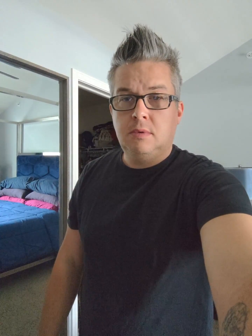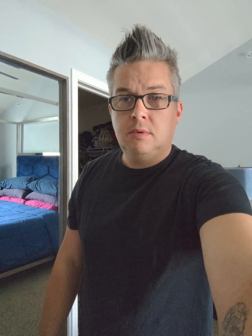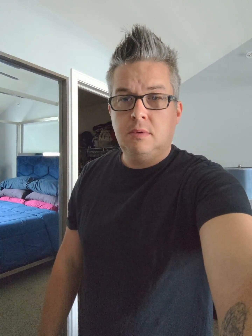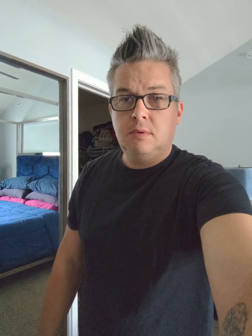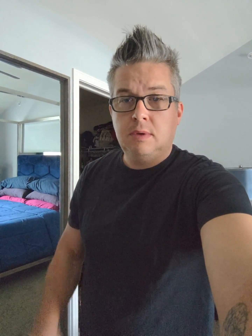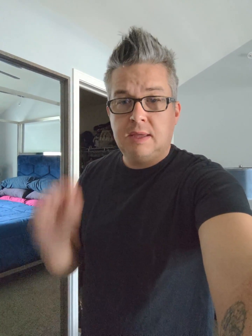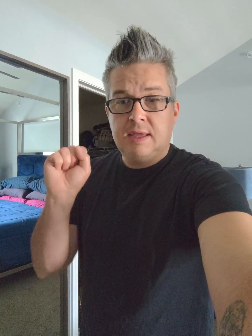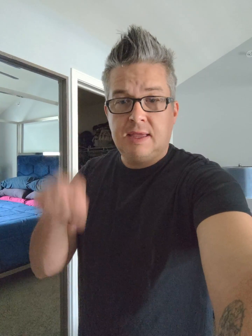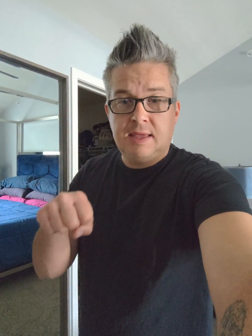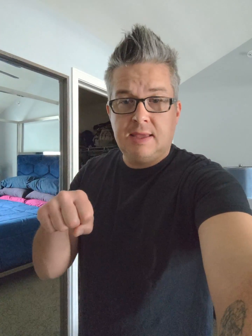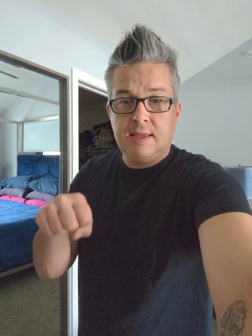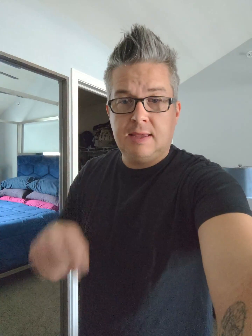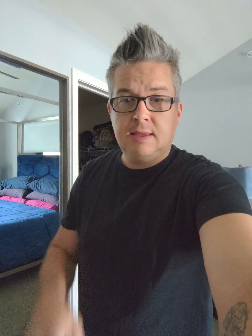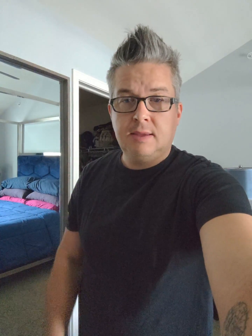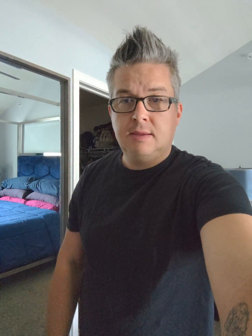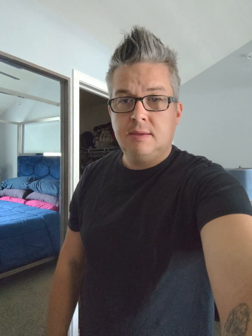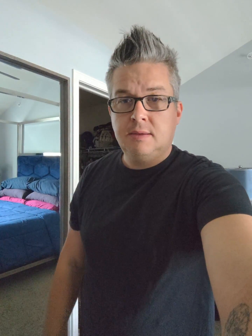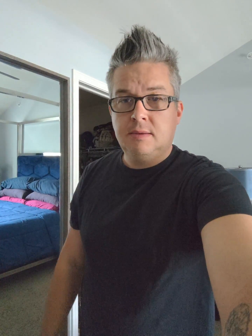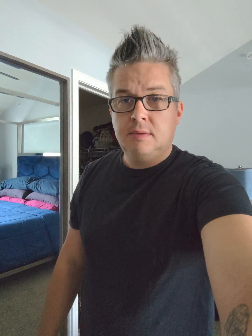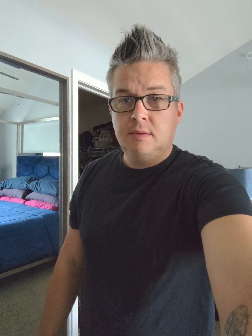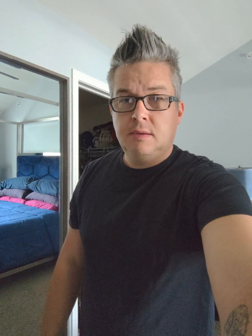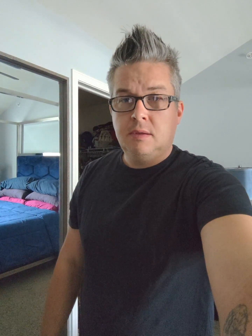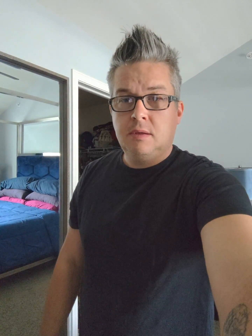could